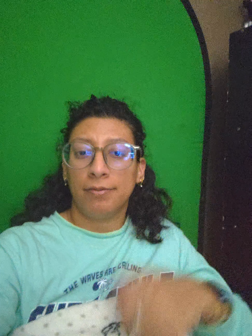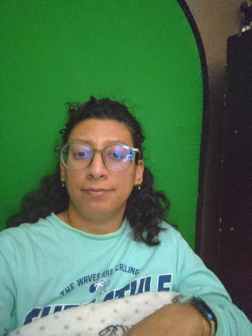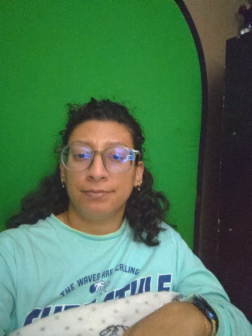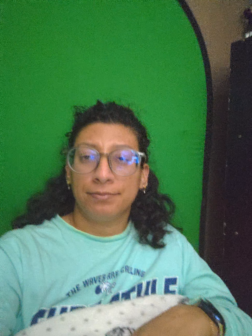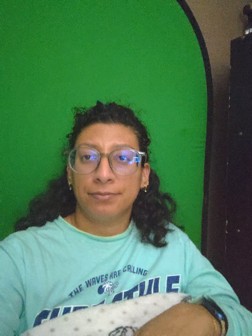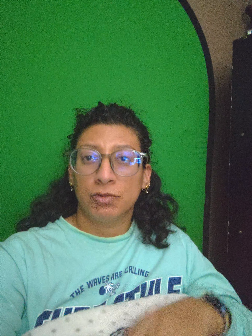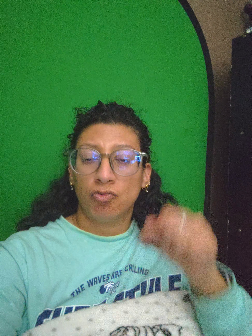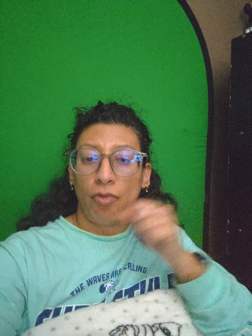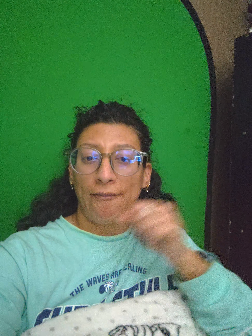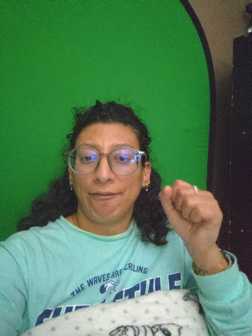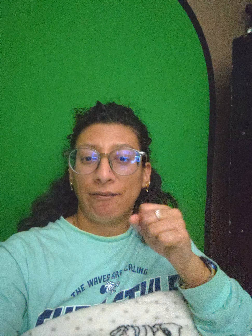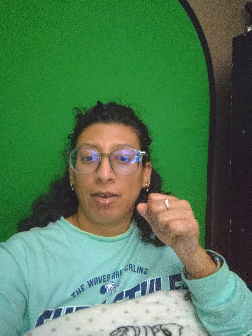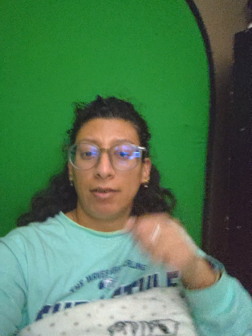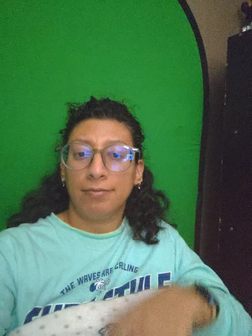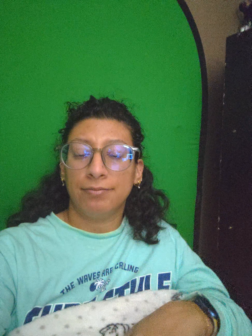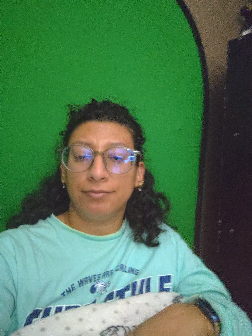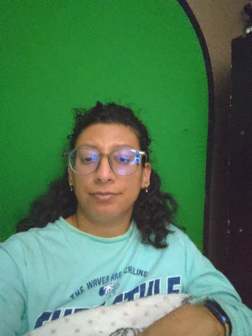refrigerator